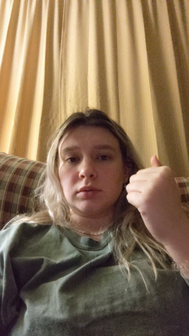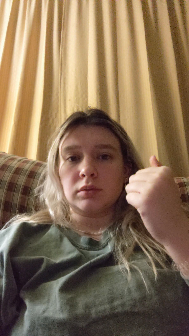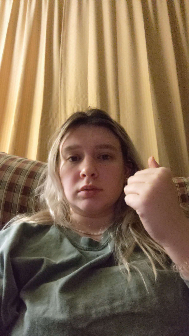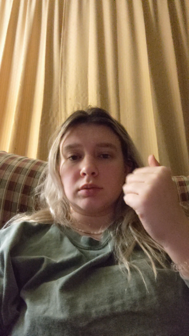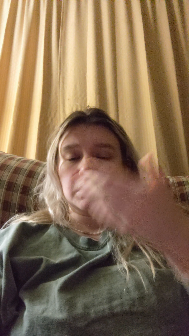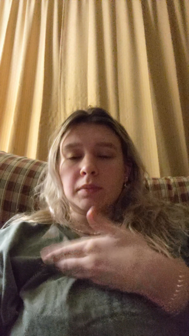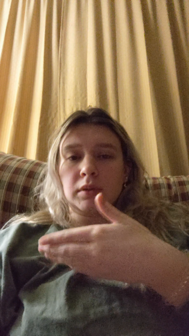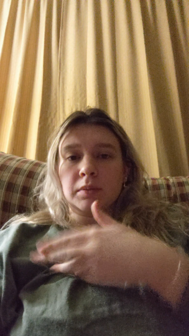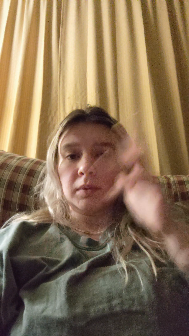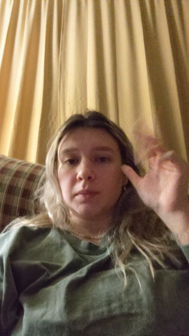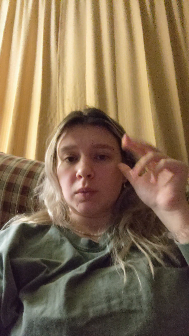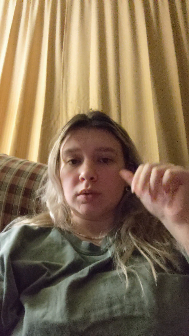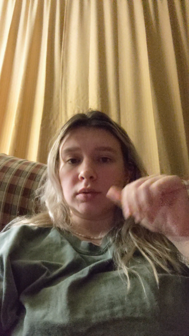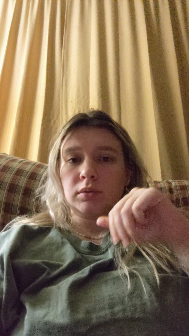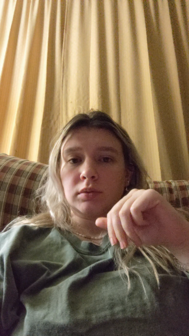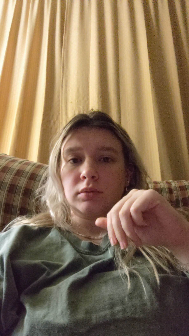pony